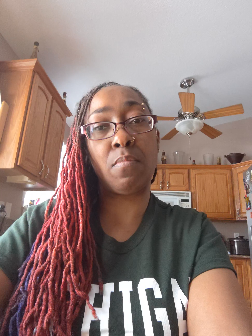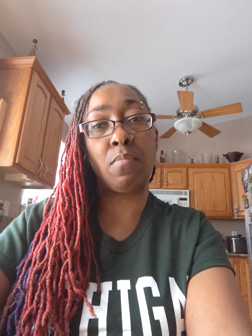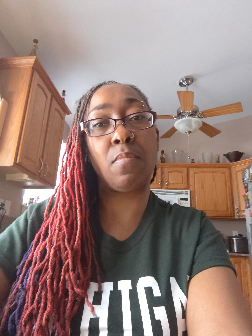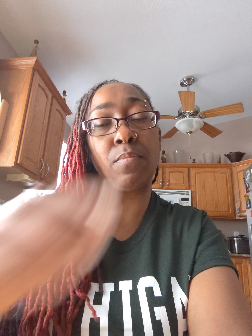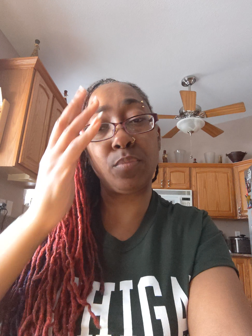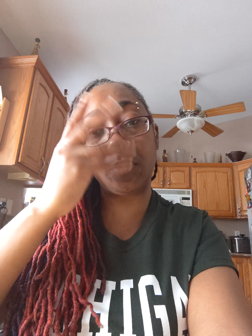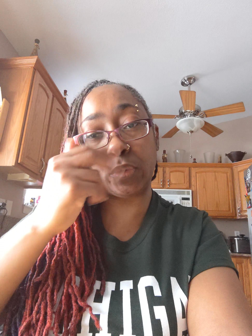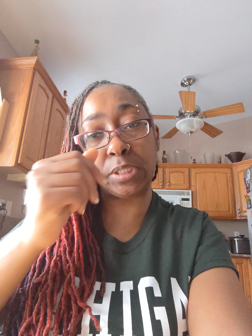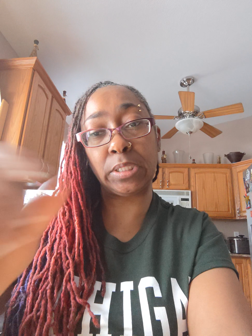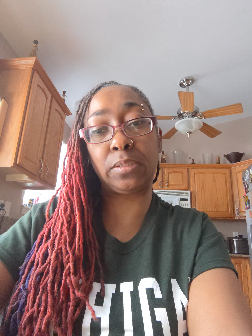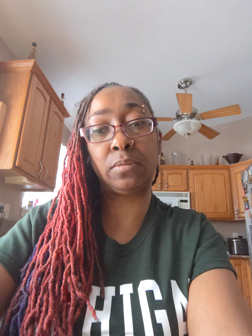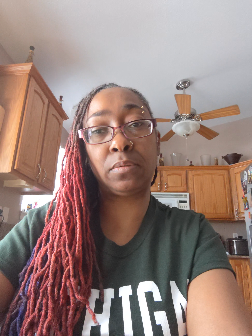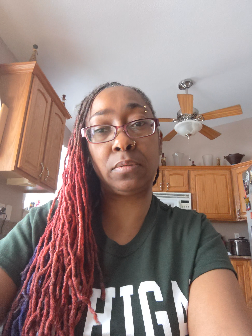pretty